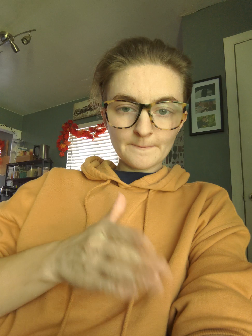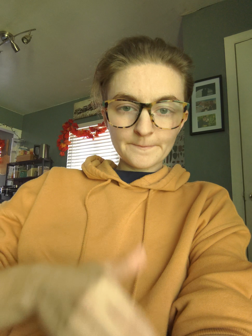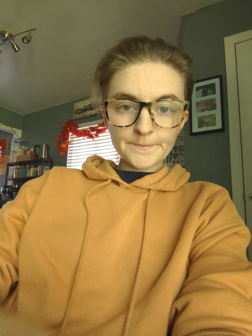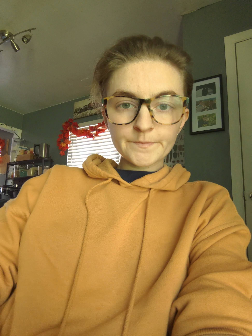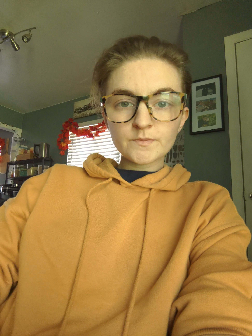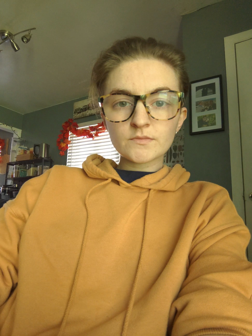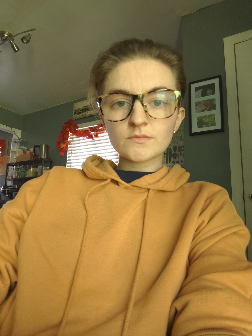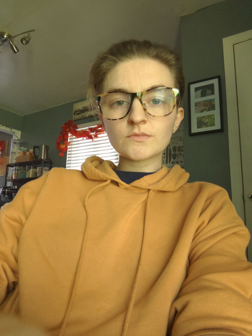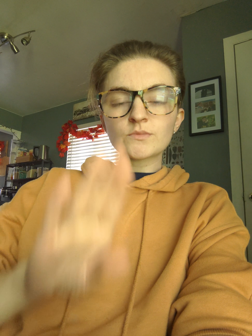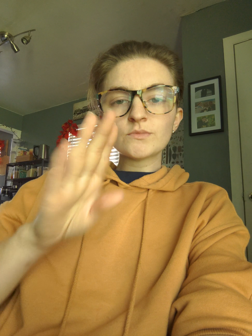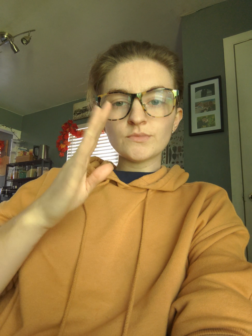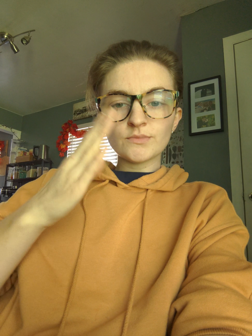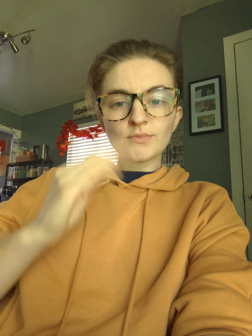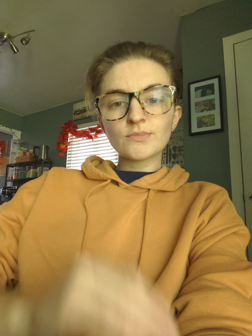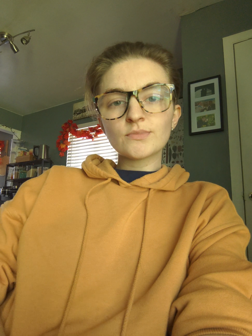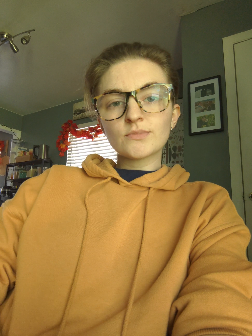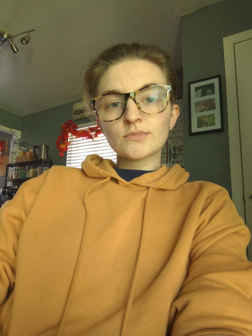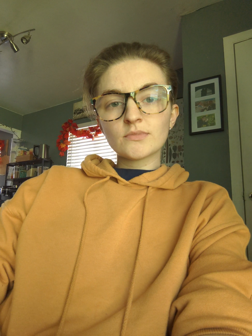door